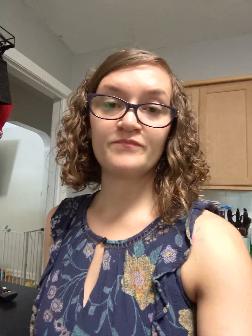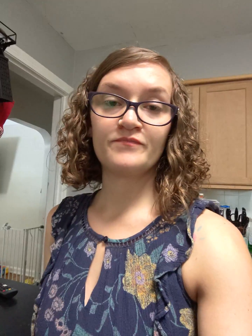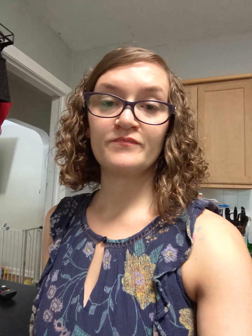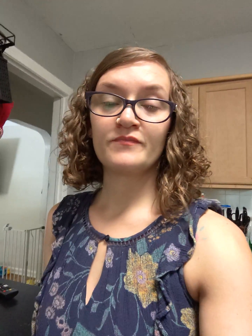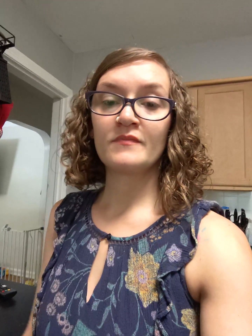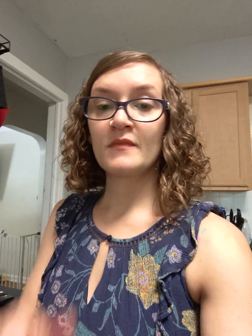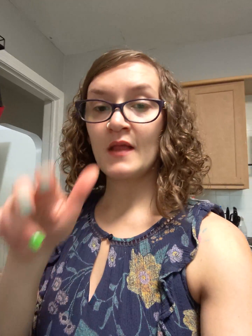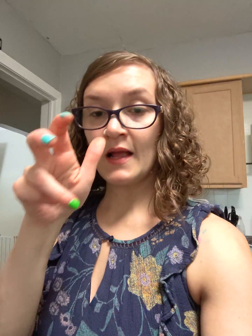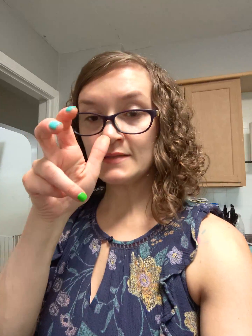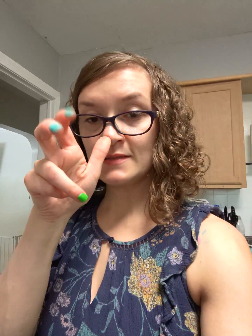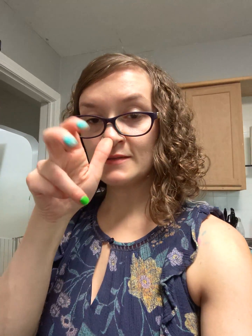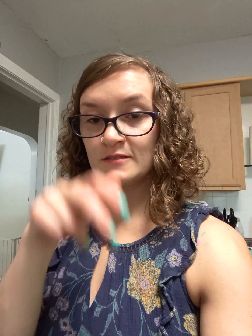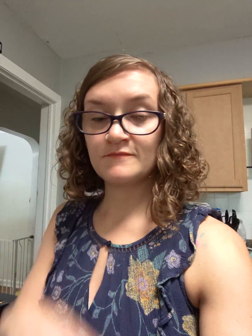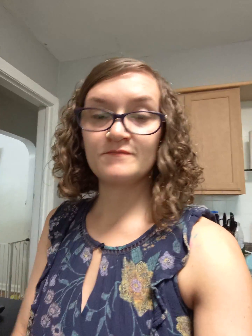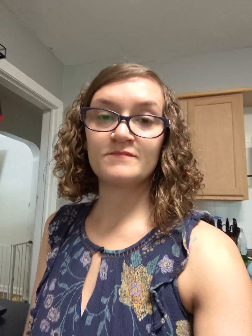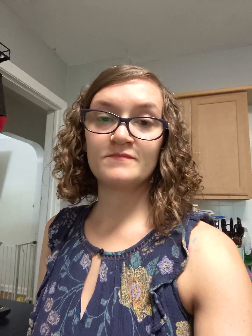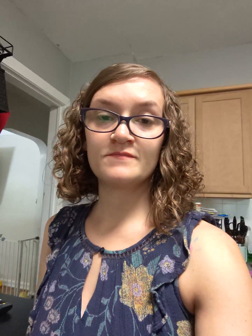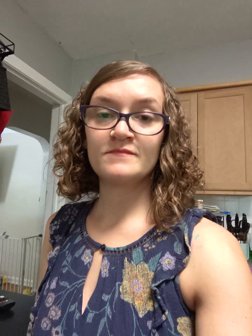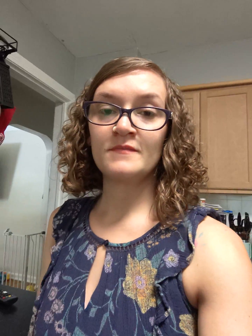ant